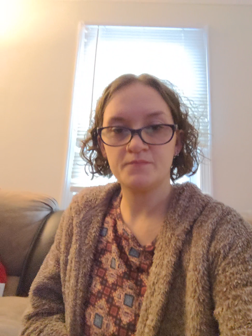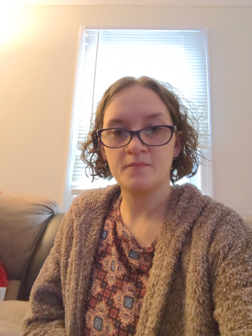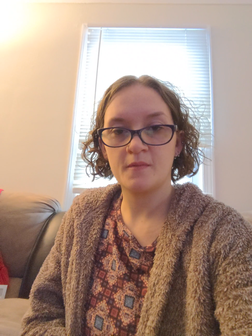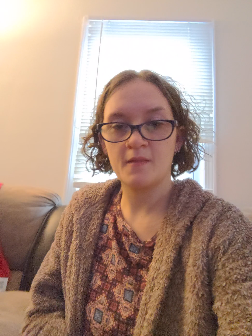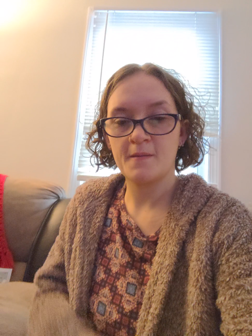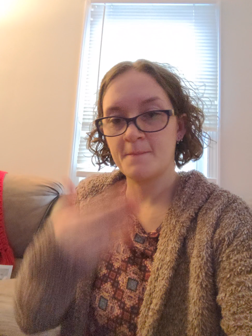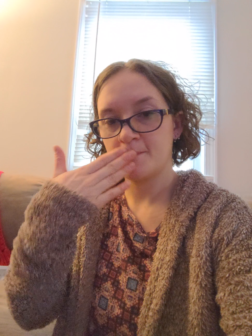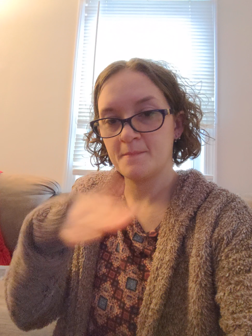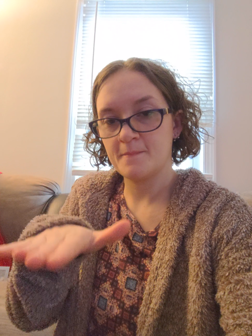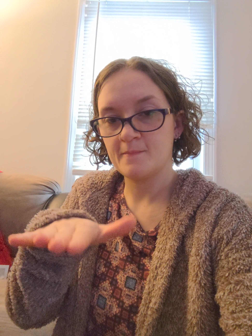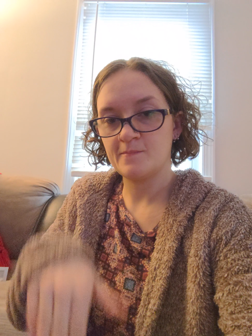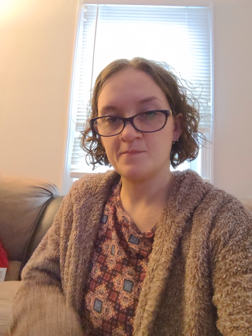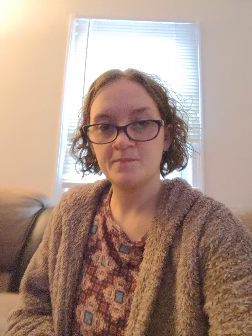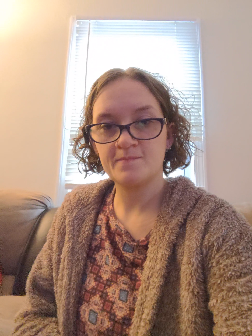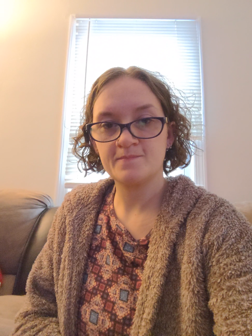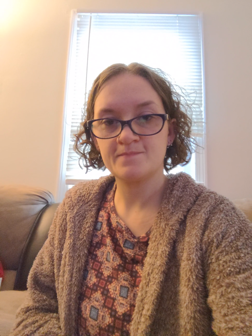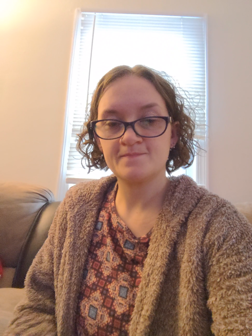bad